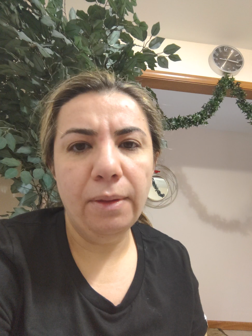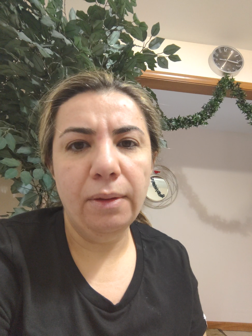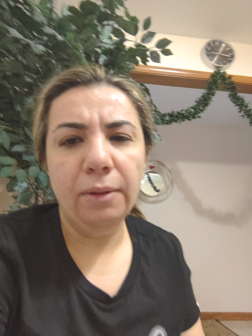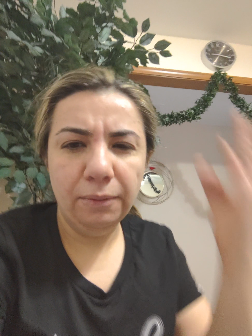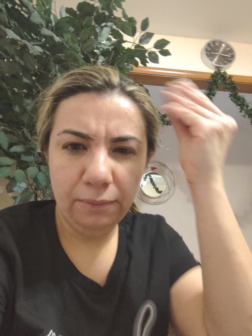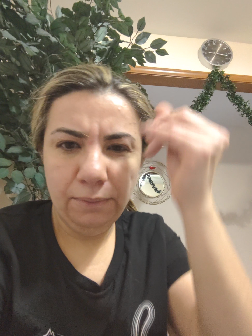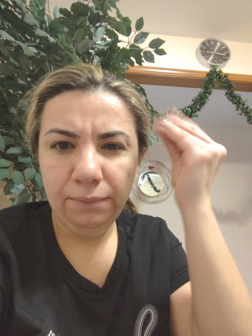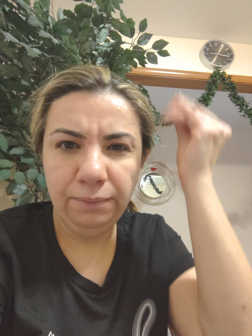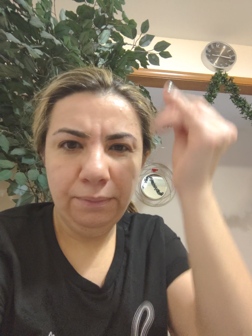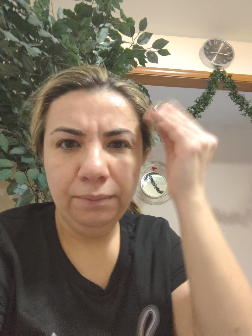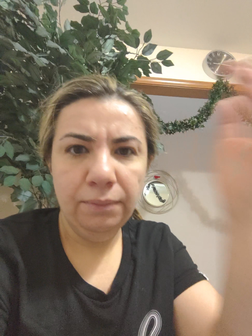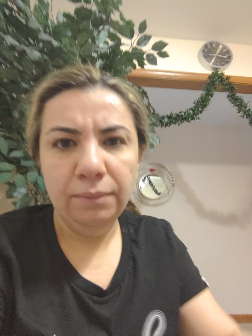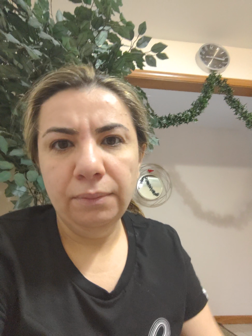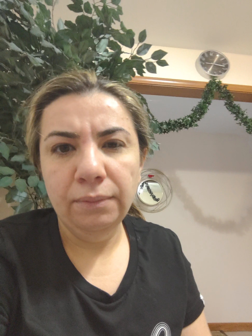think